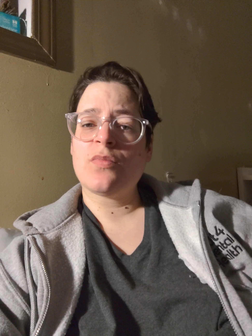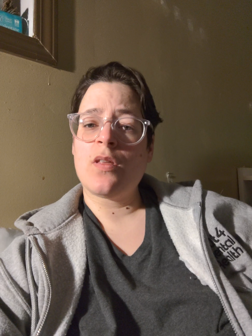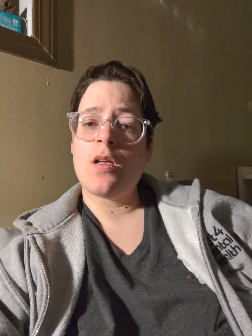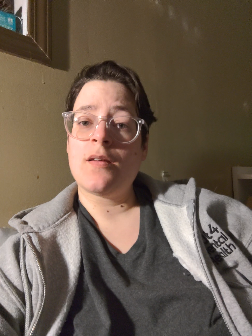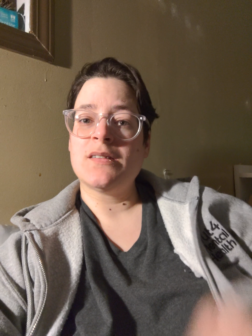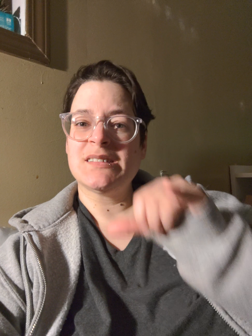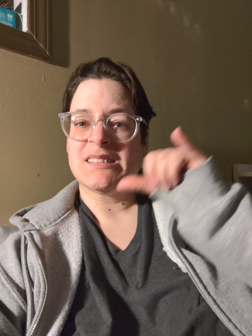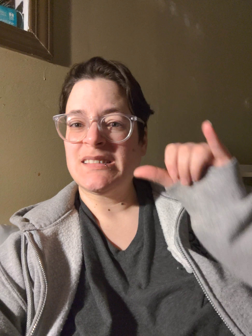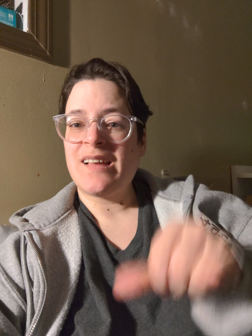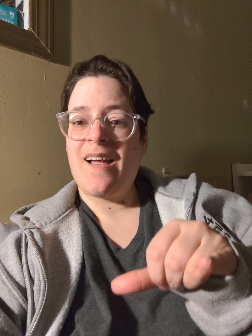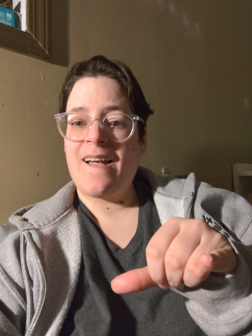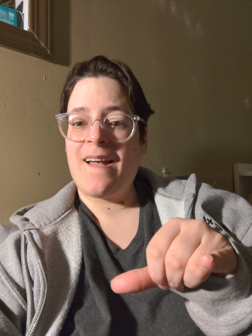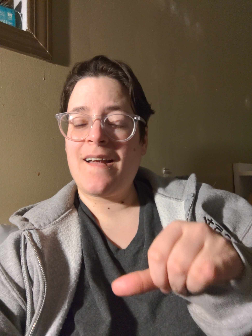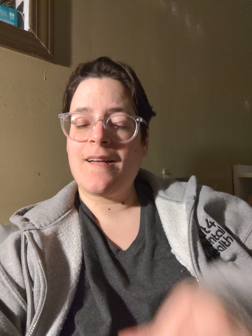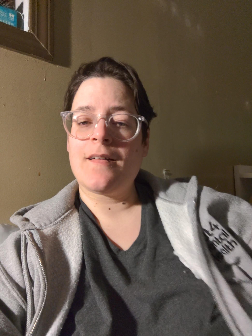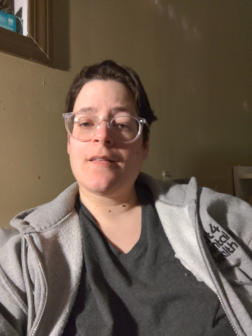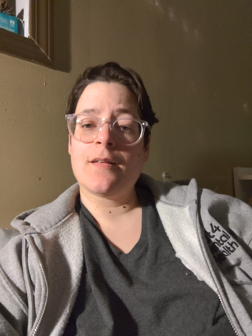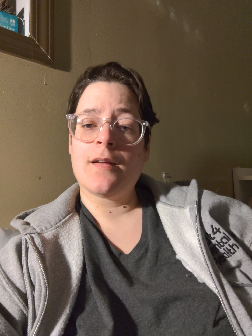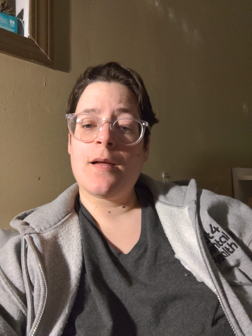stay